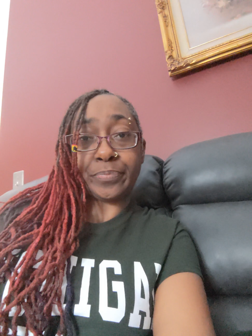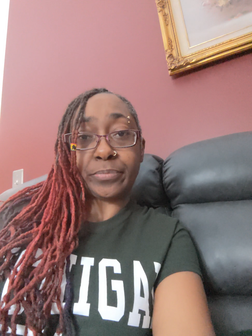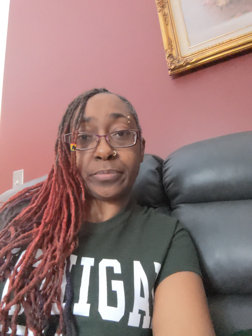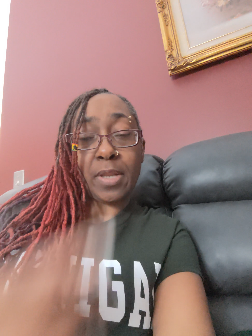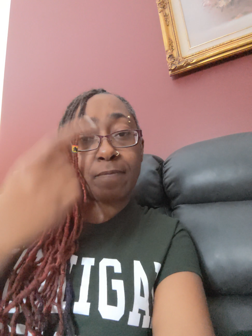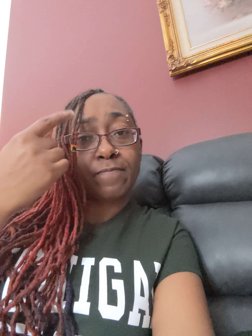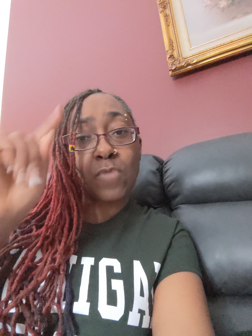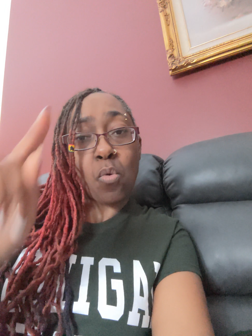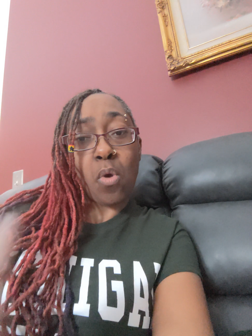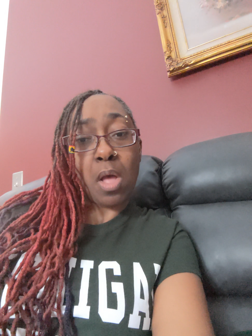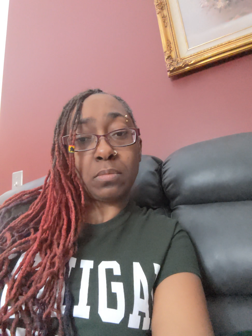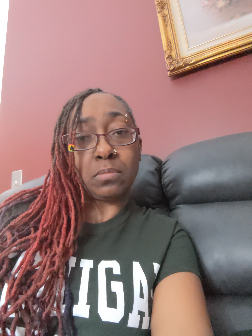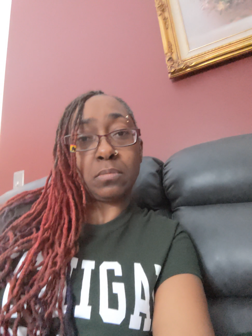for